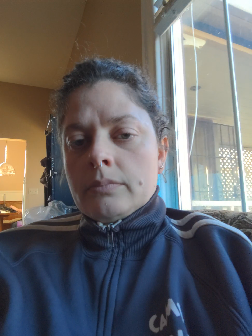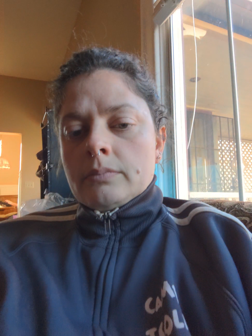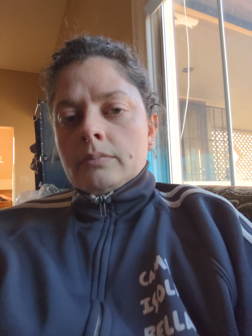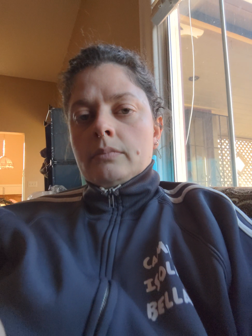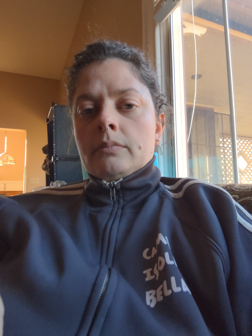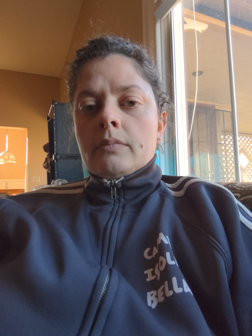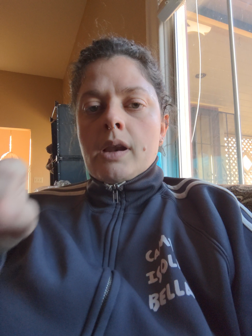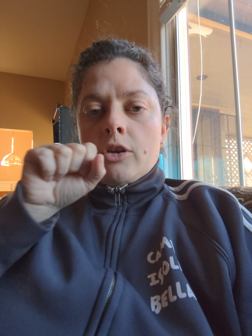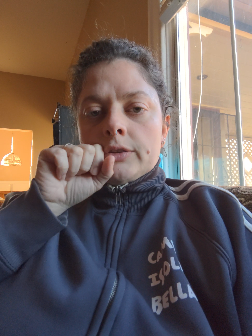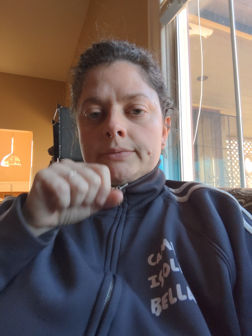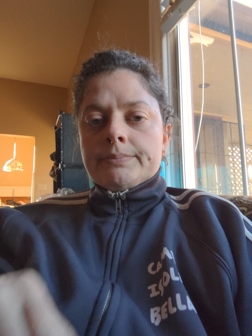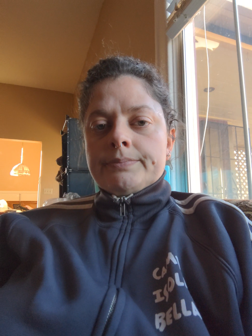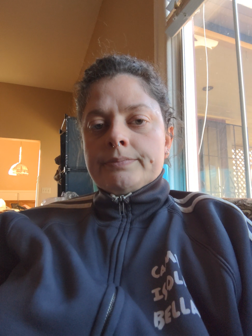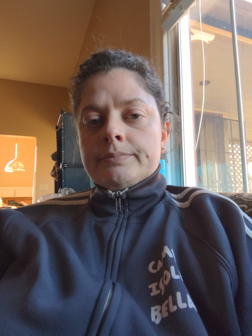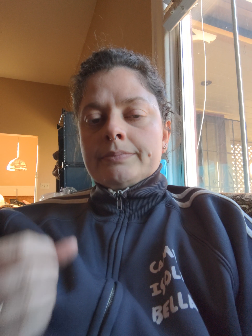carrot